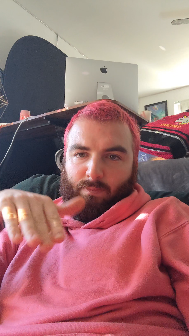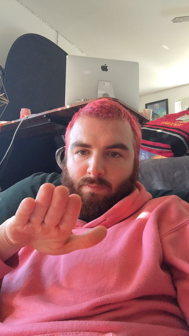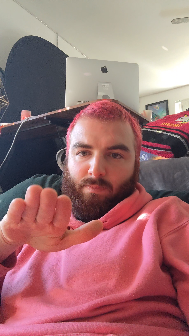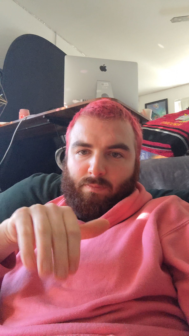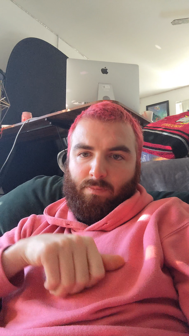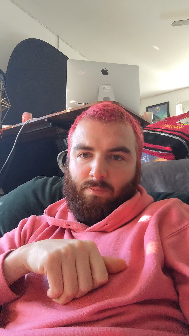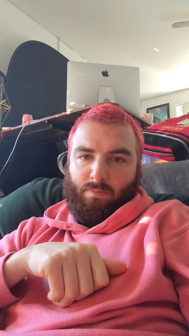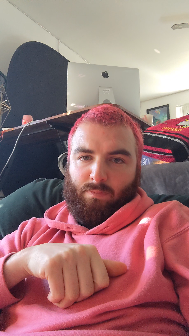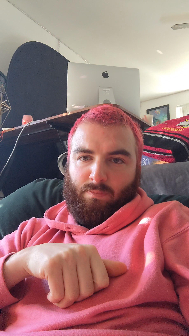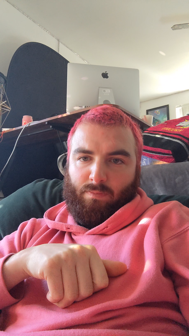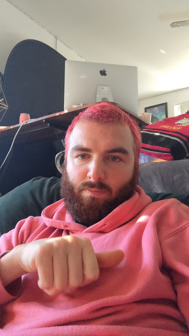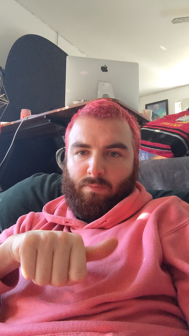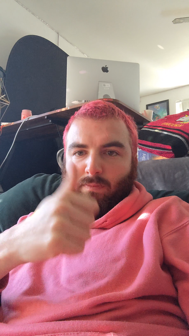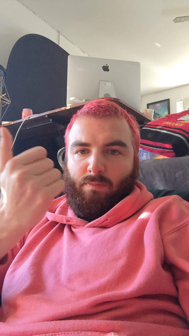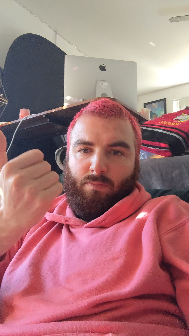other